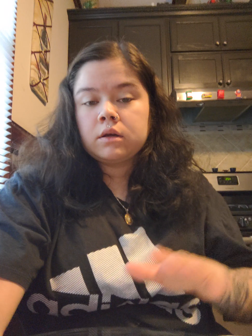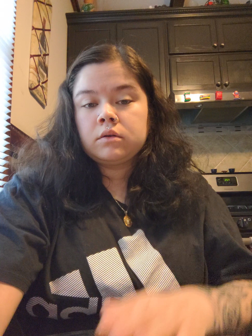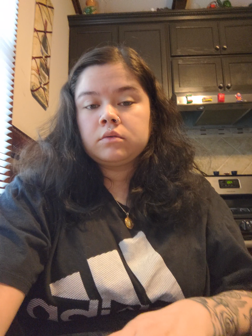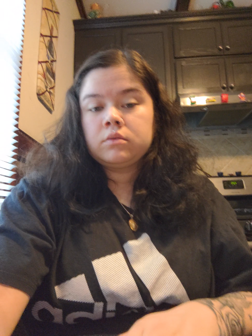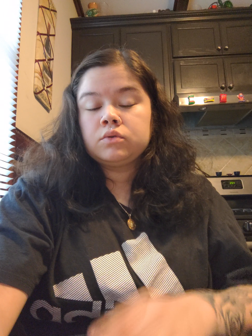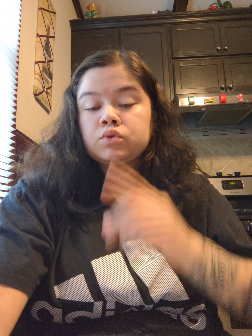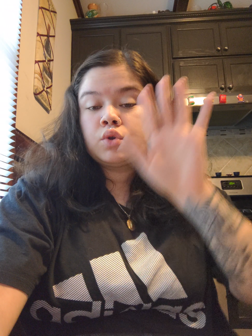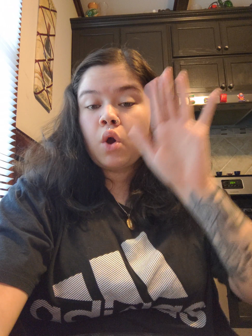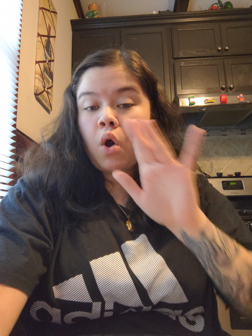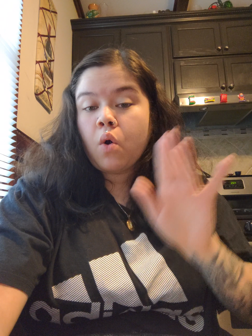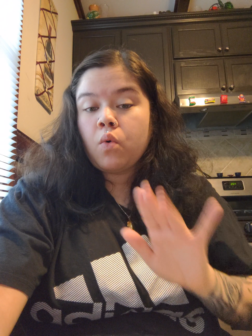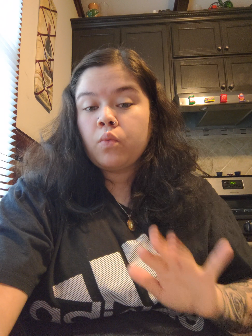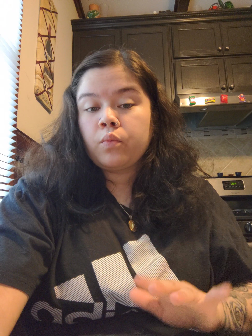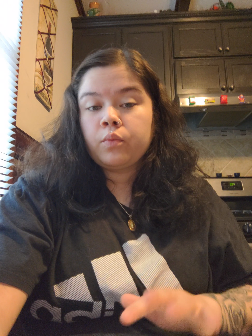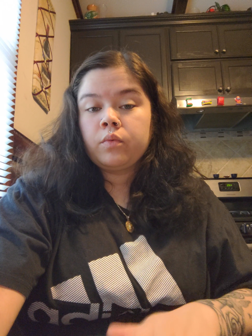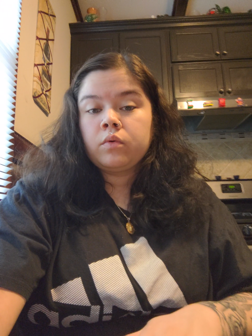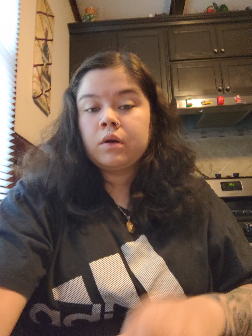snow